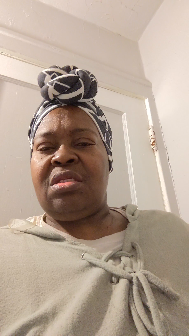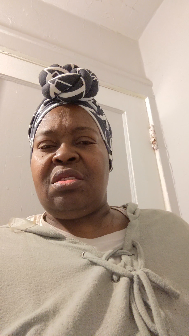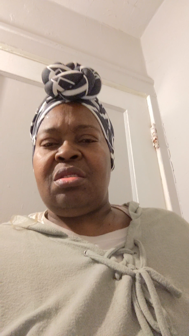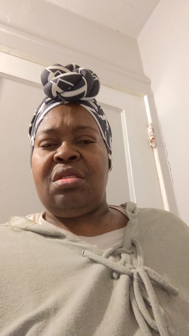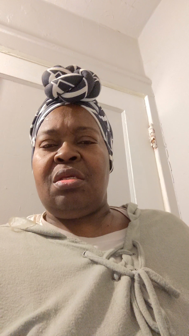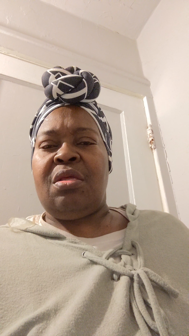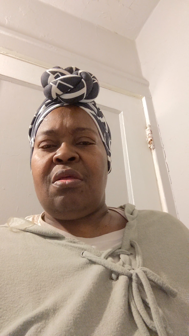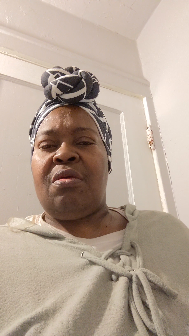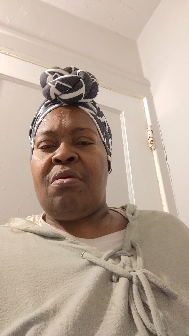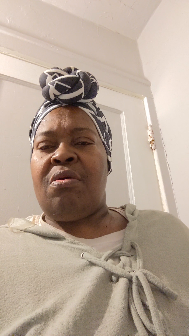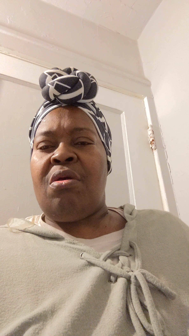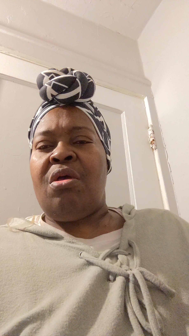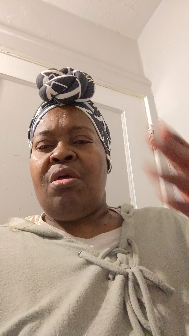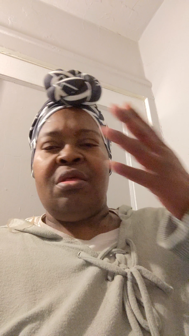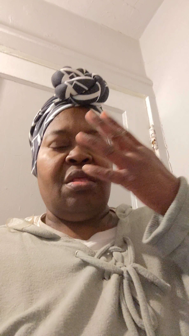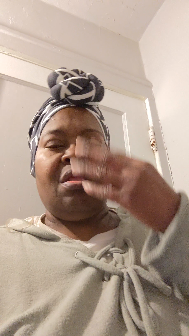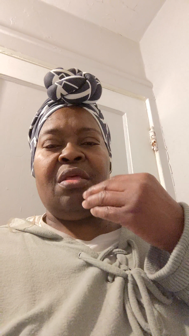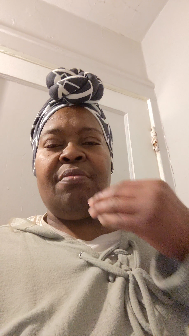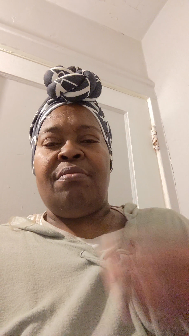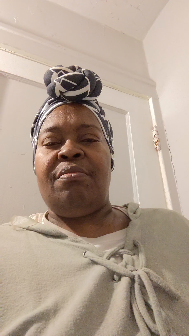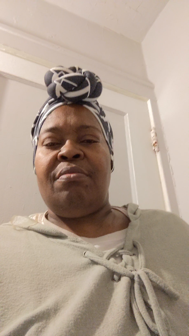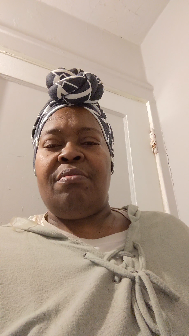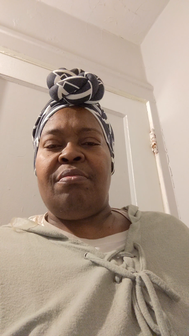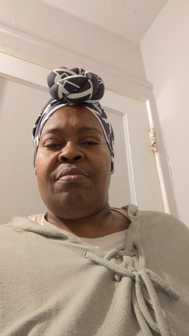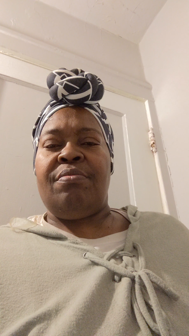asleep